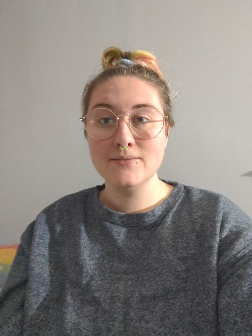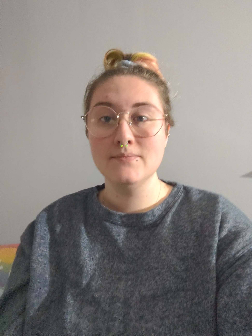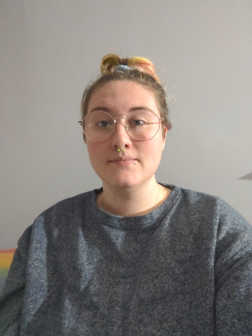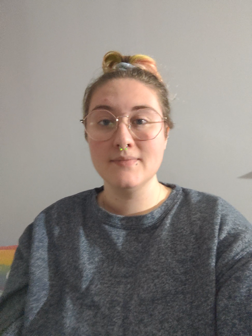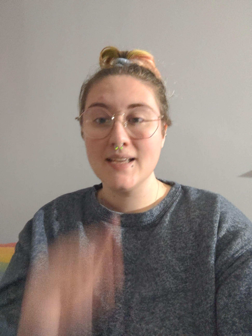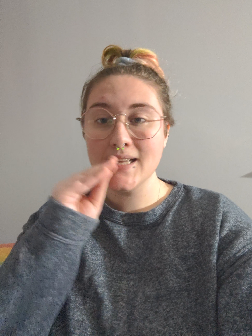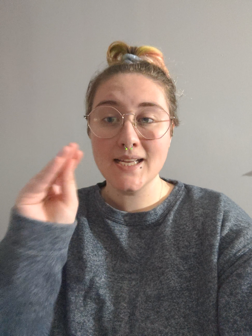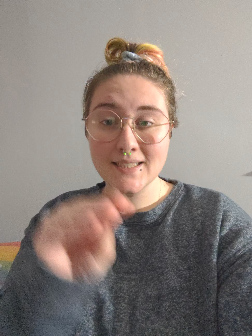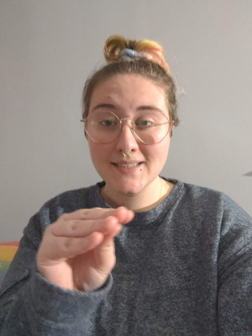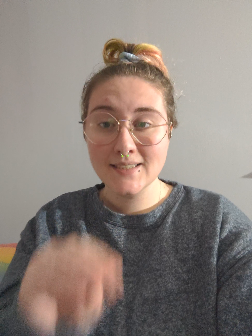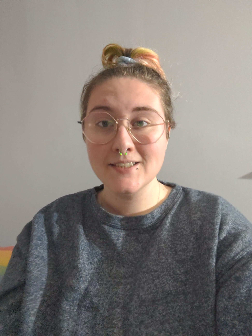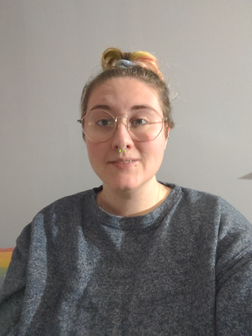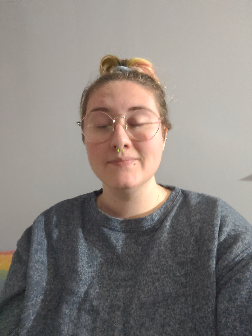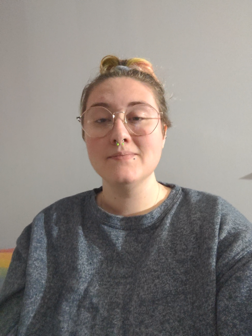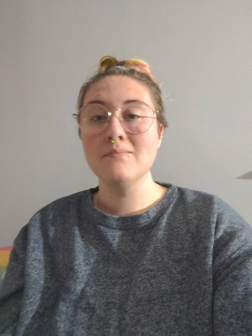kiss